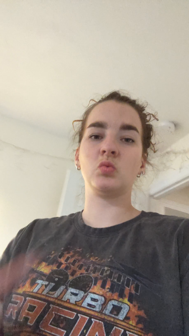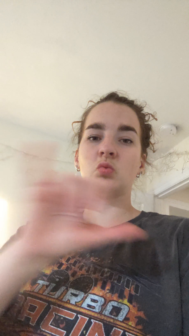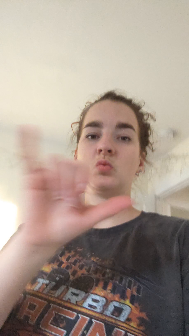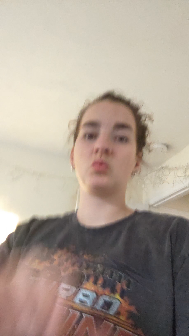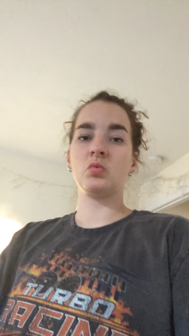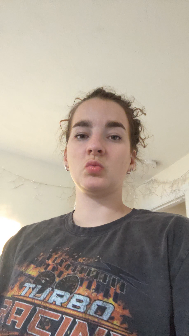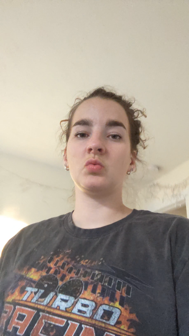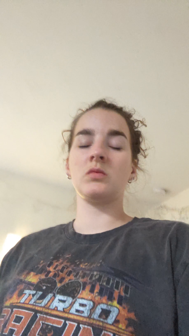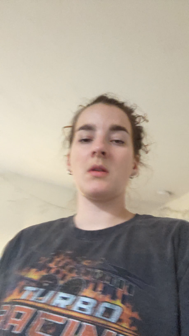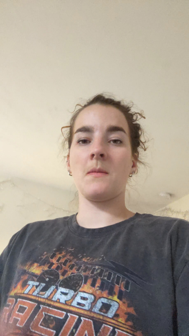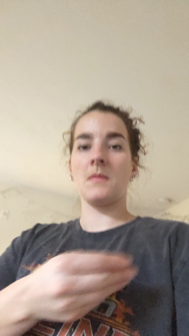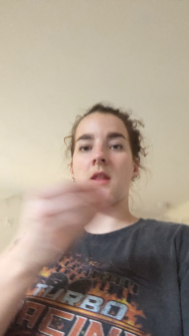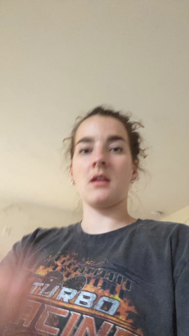buy